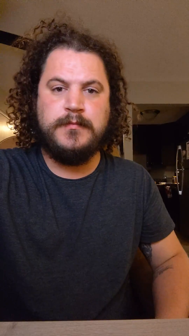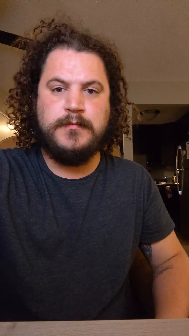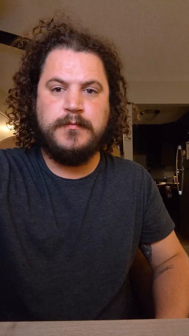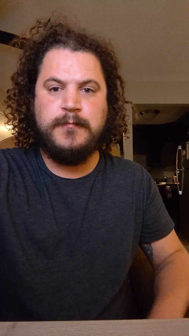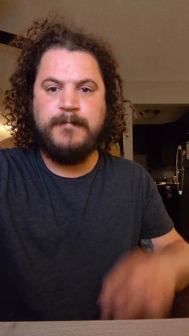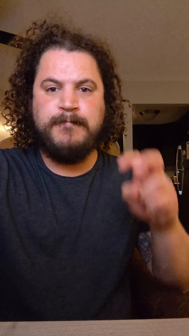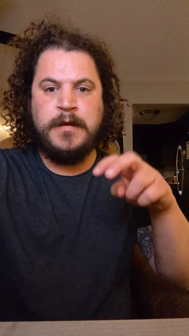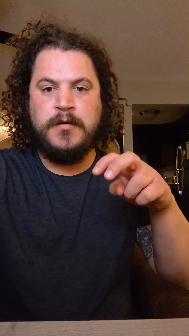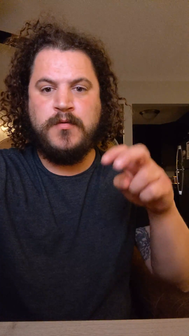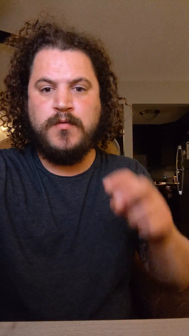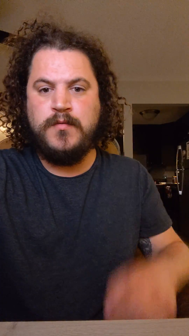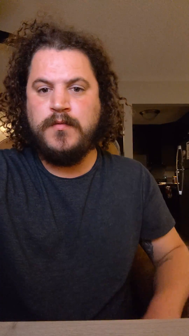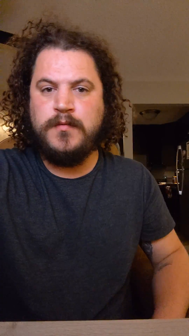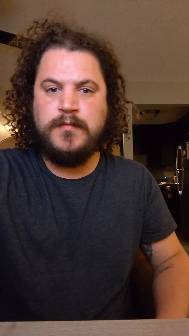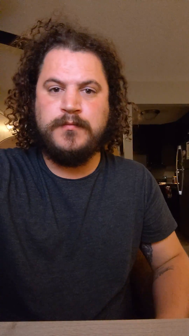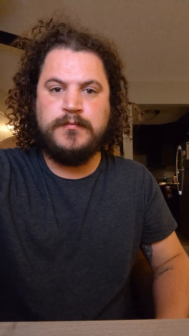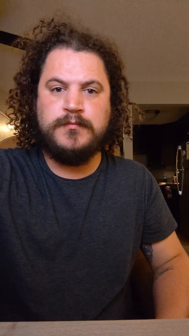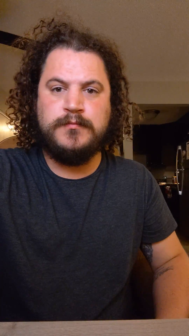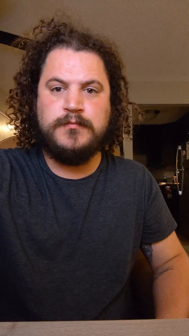potato